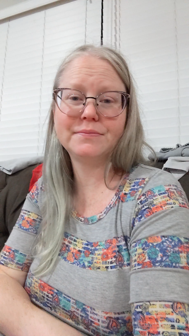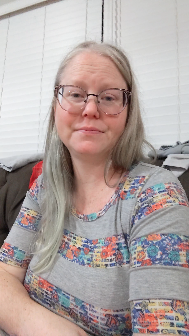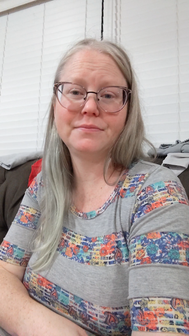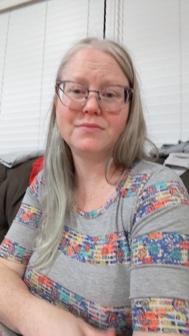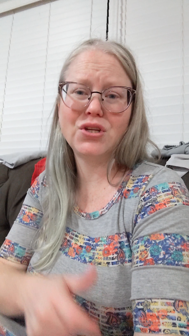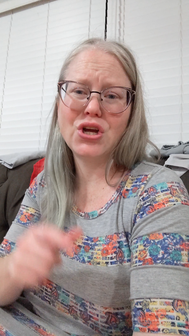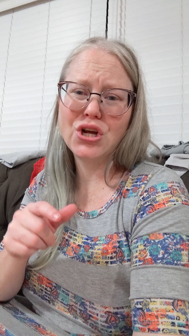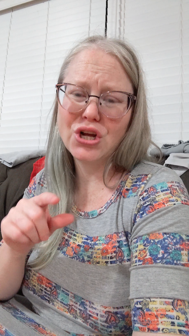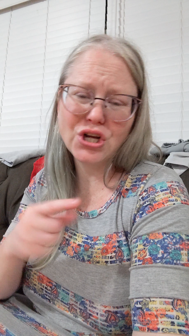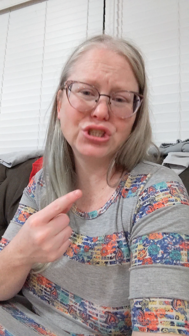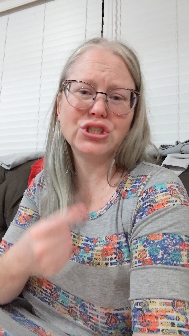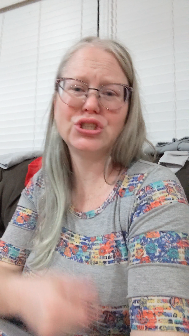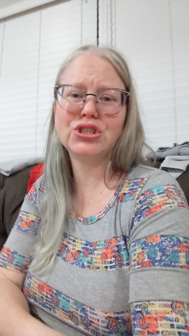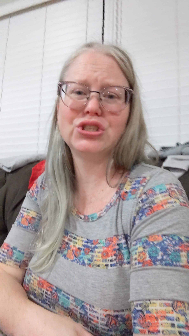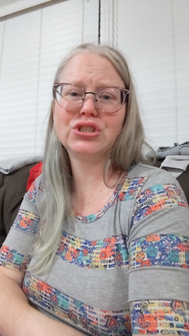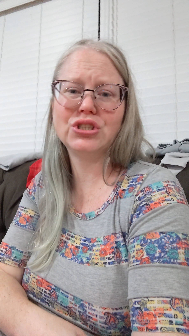hurt